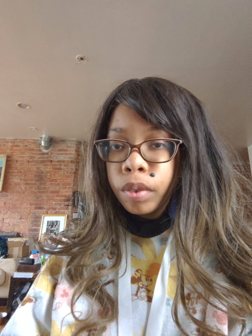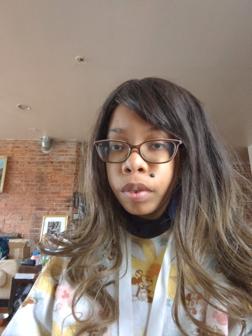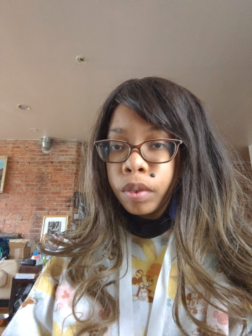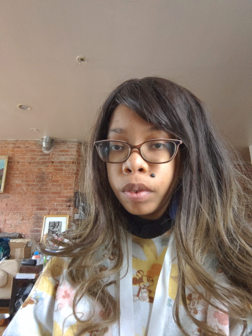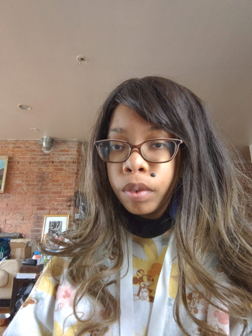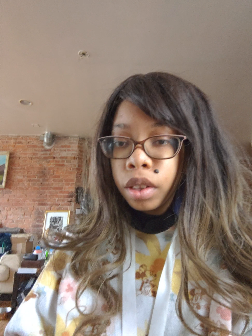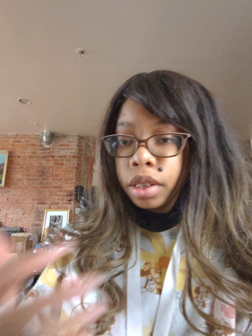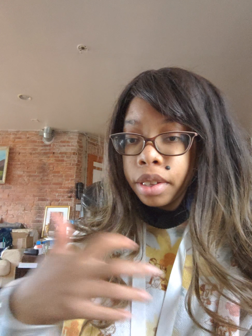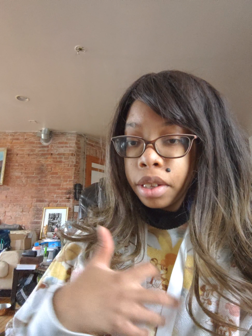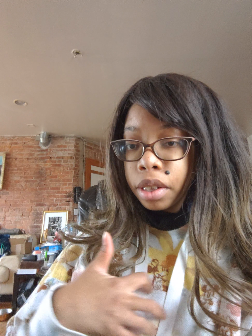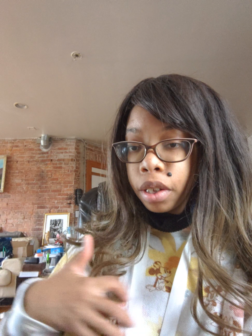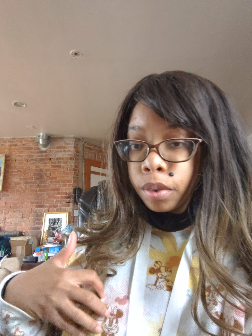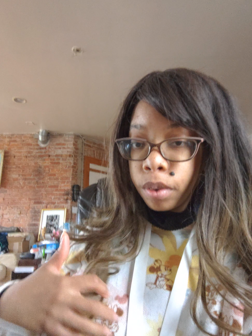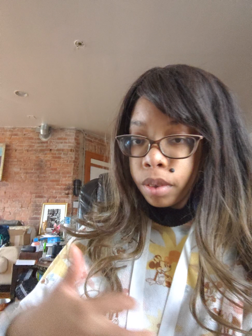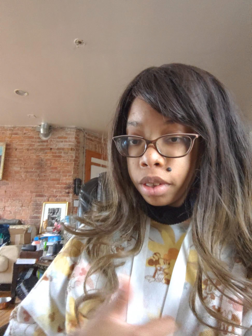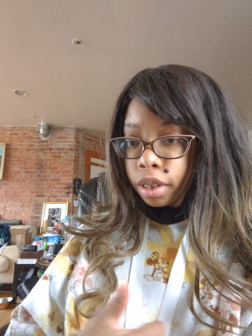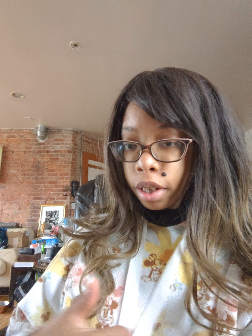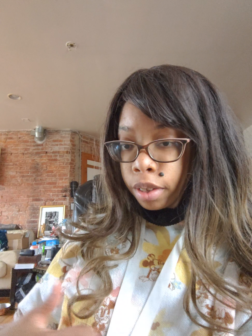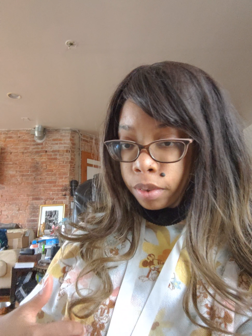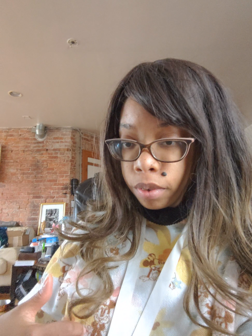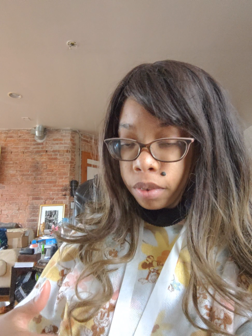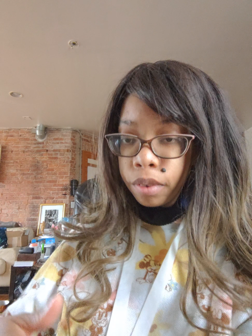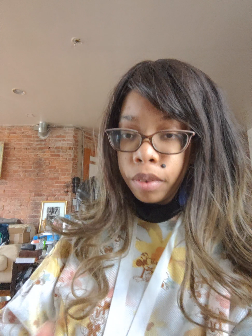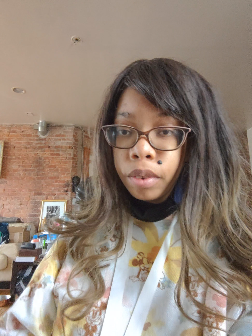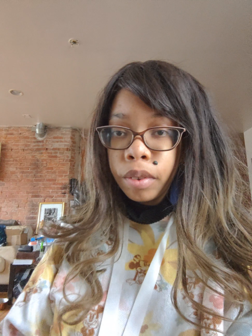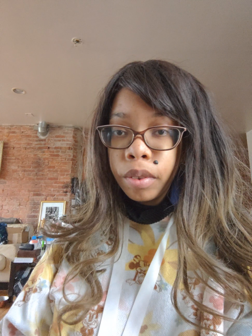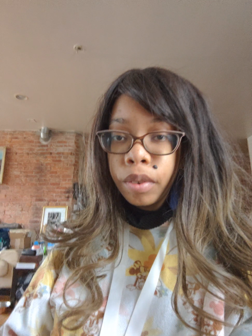zebra